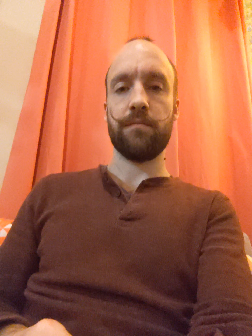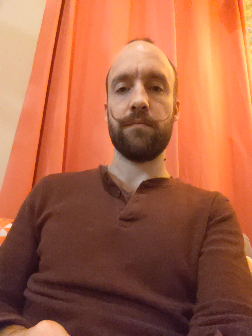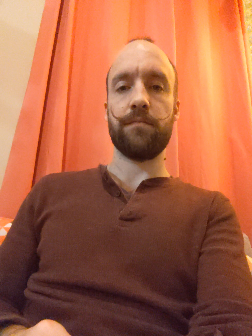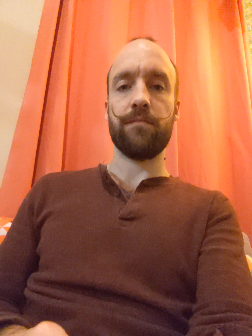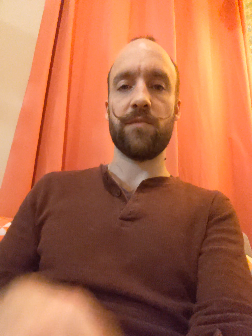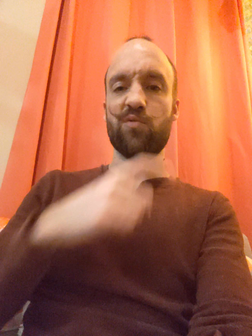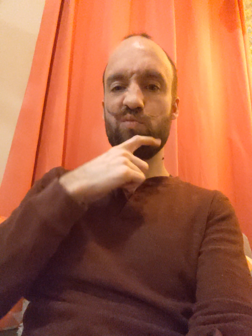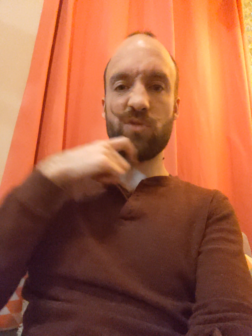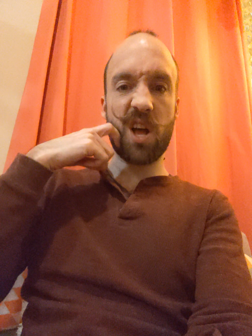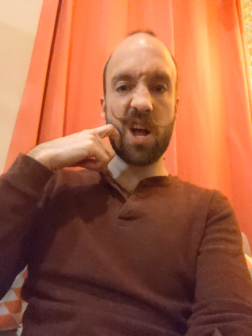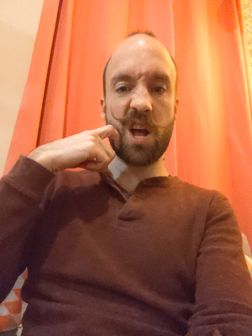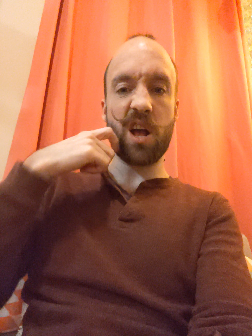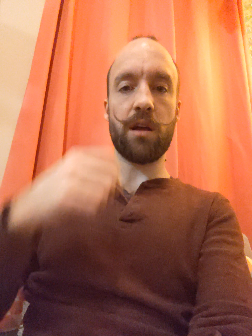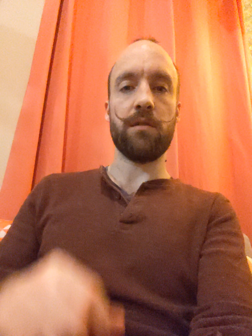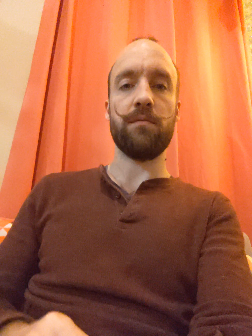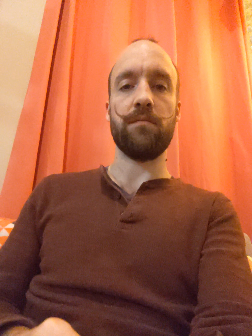dry